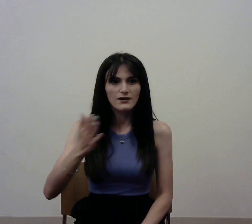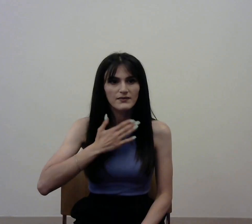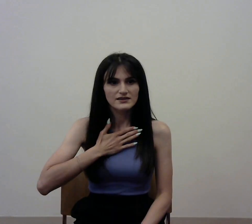mən